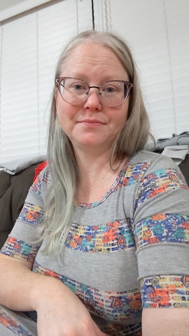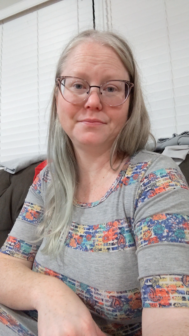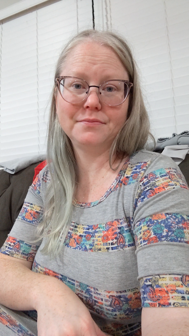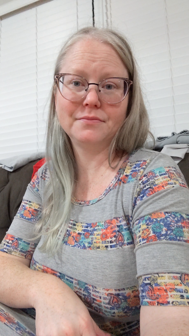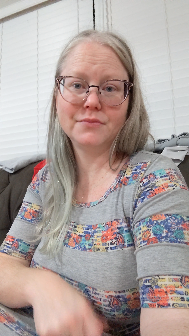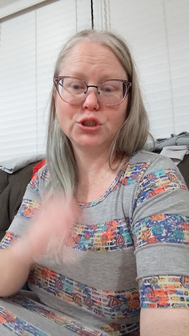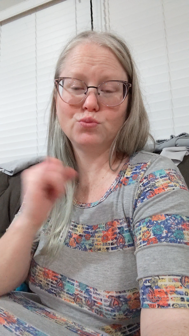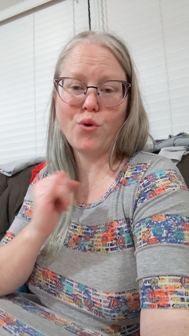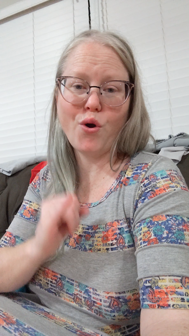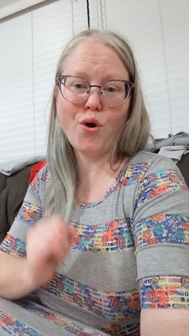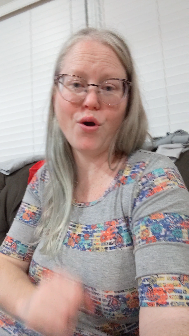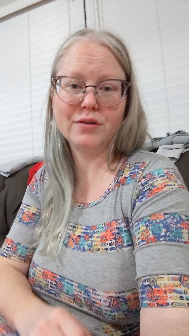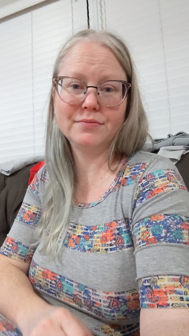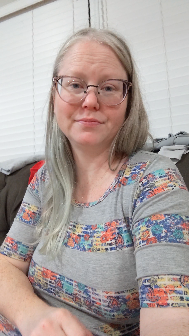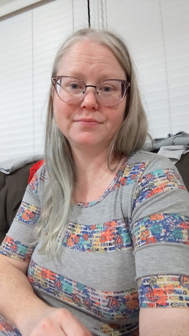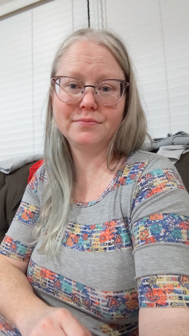draw